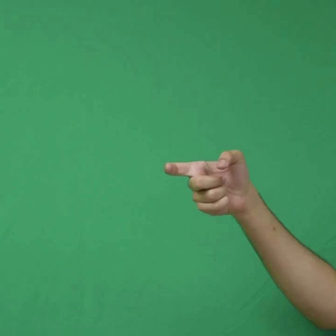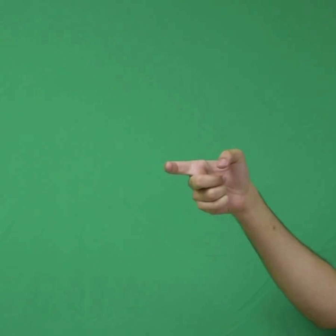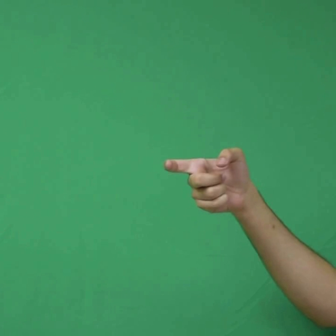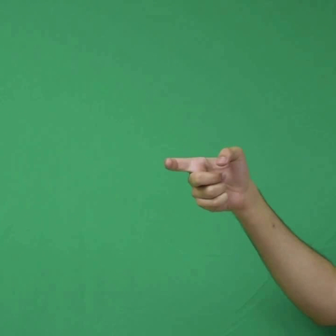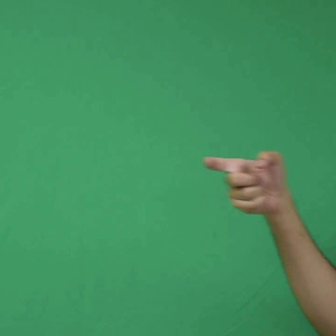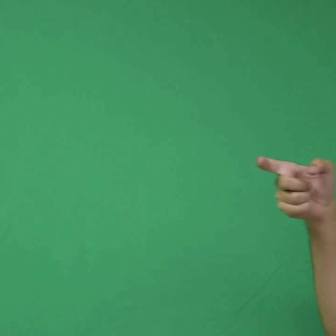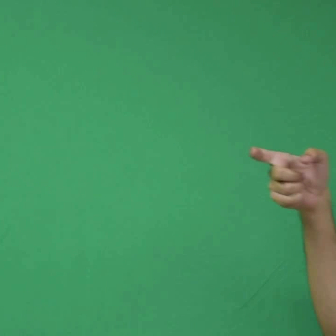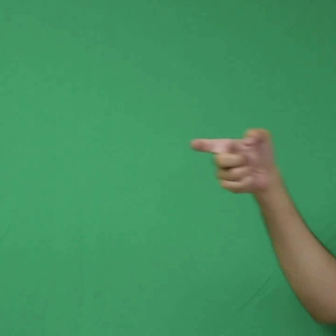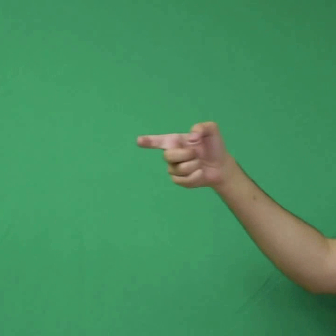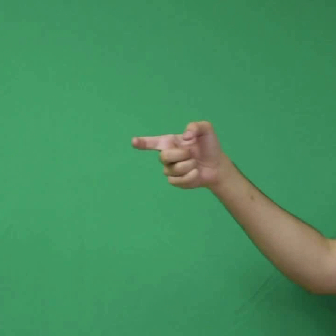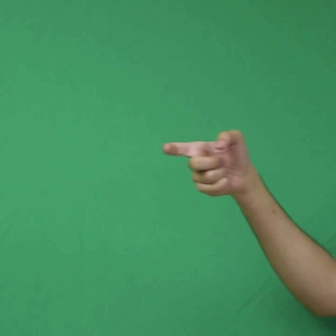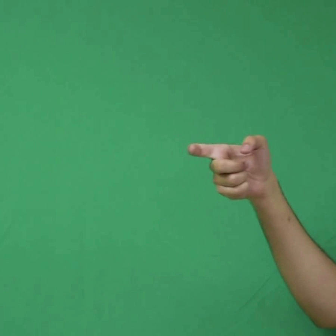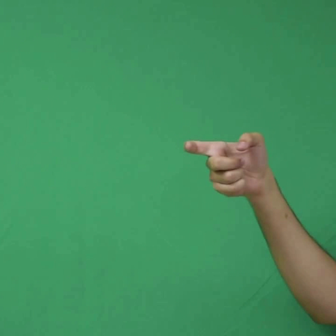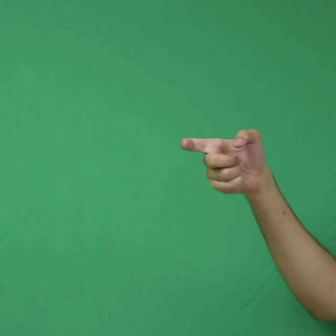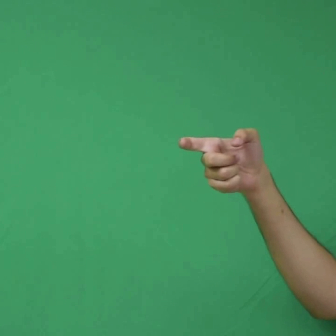X